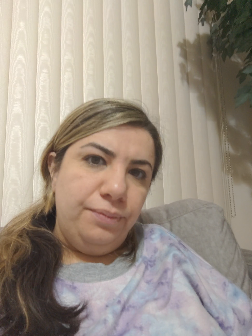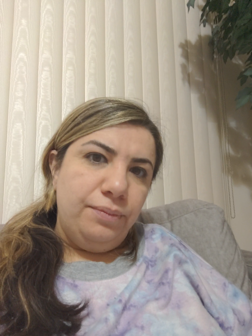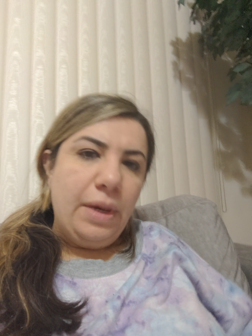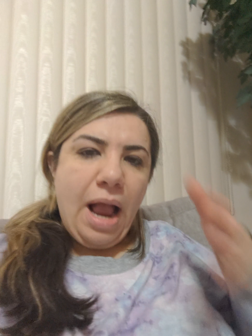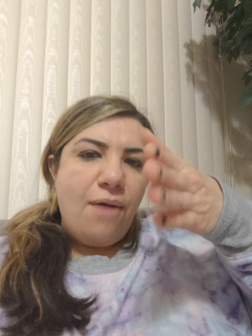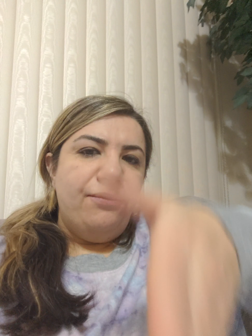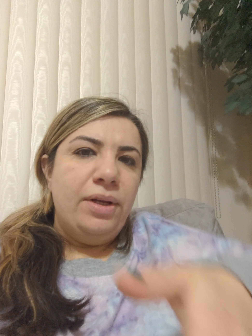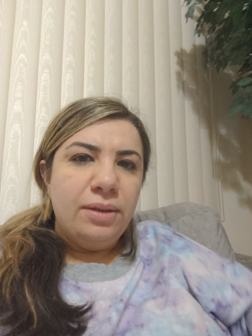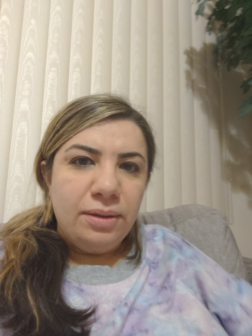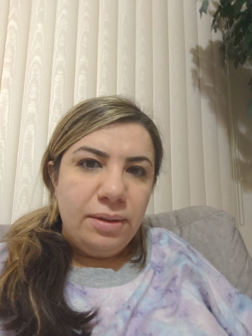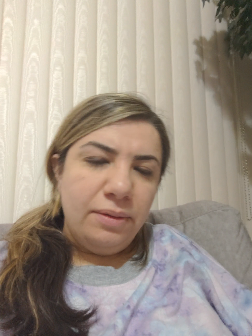after